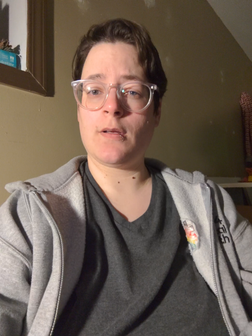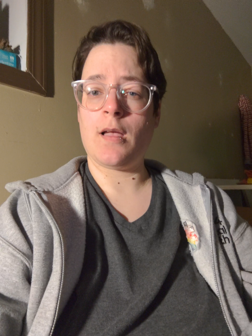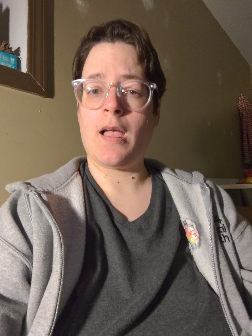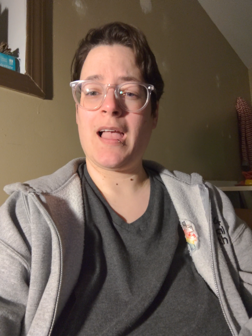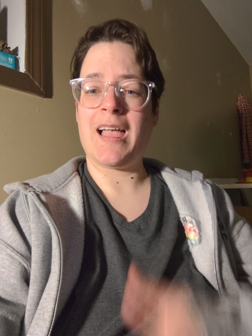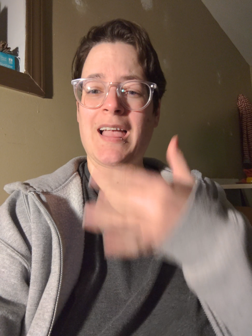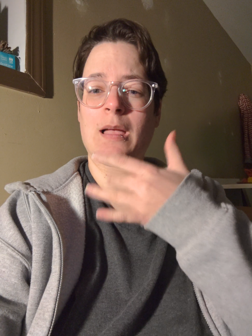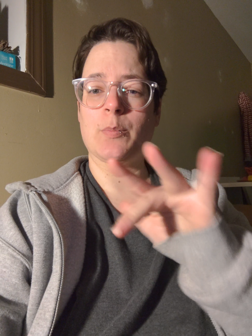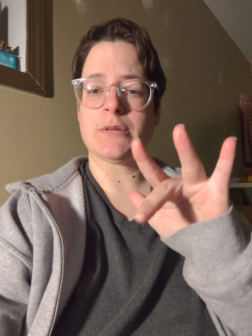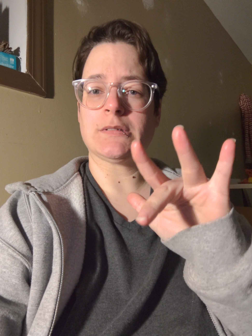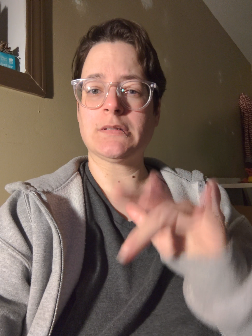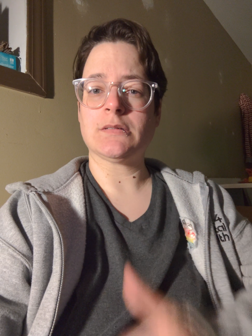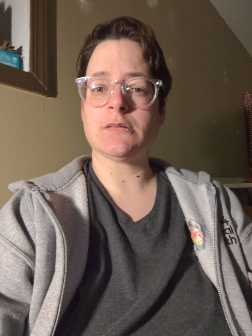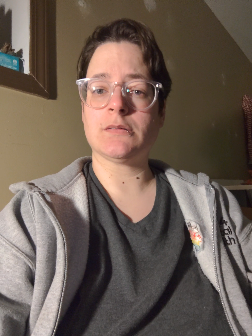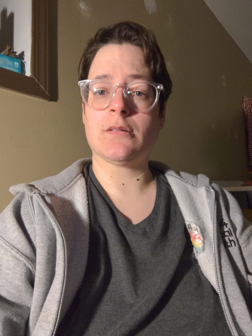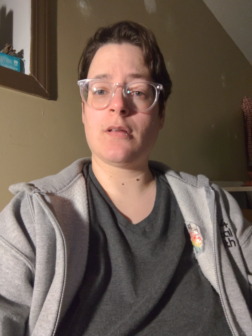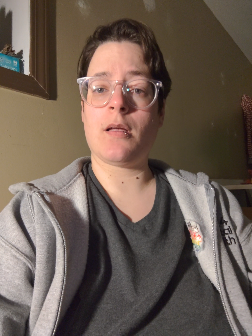empty